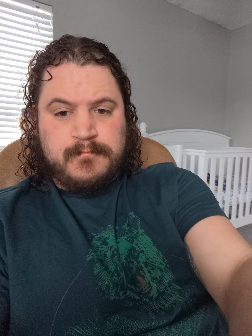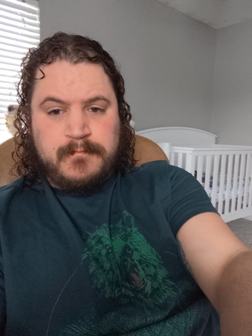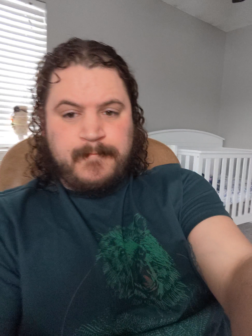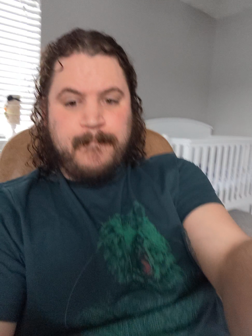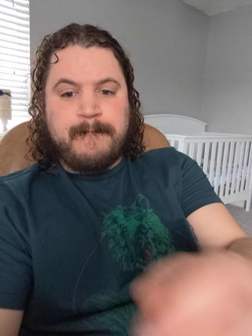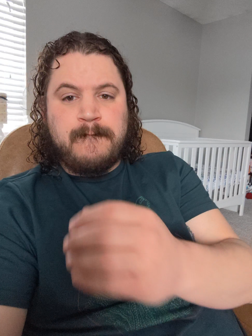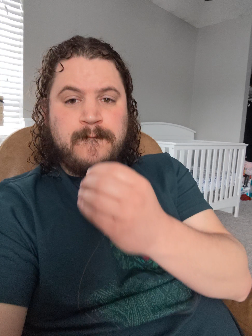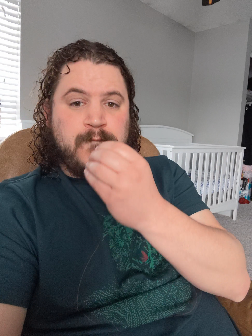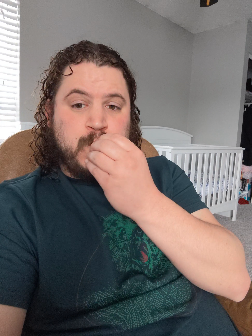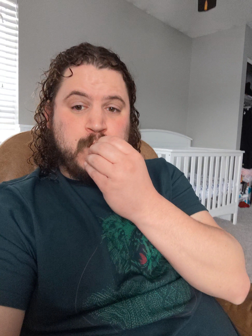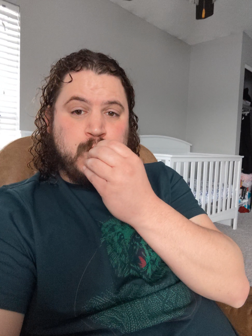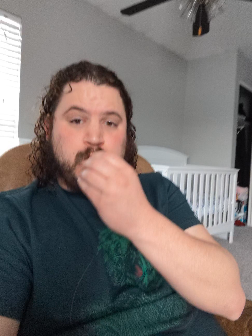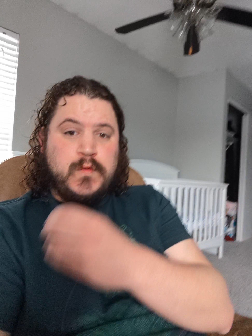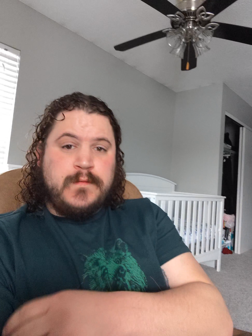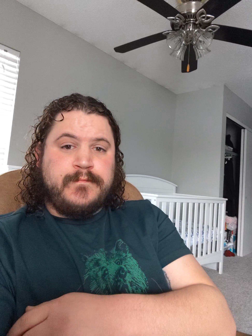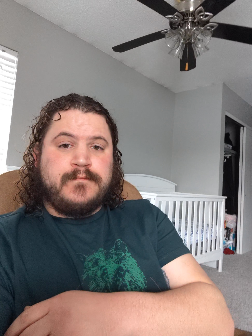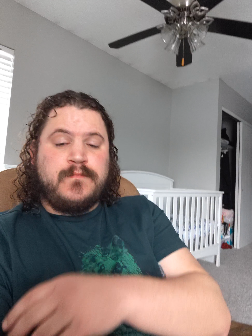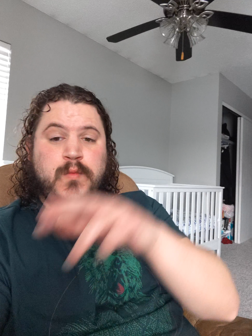food